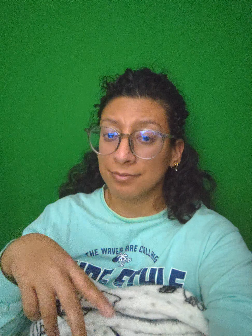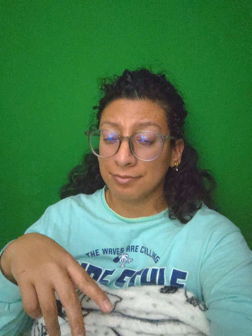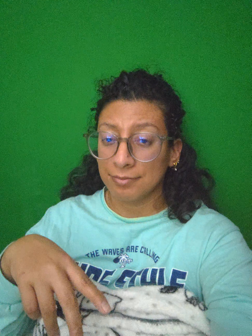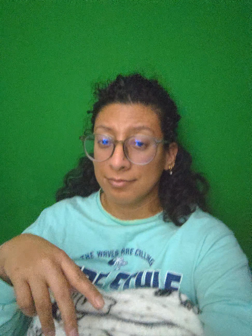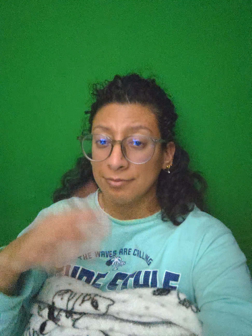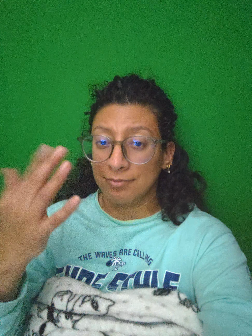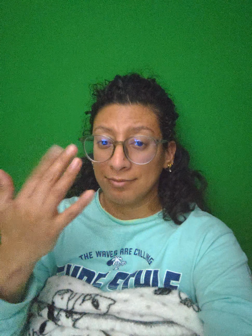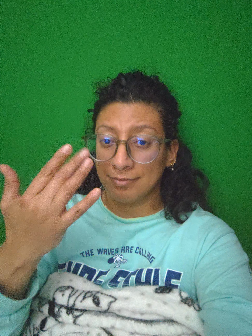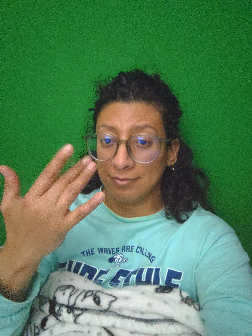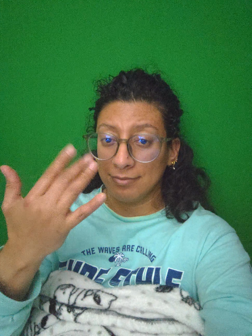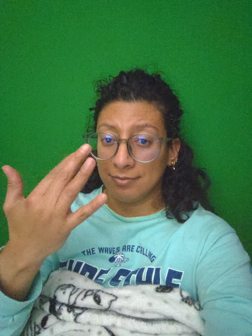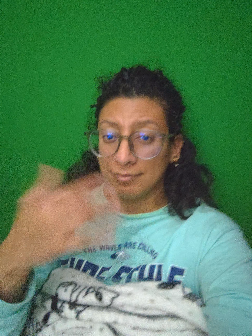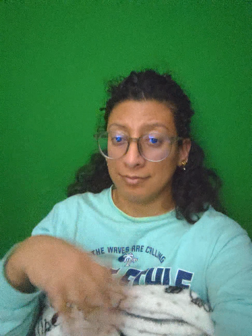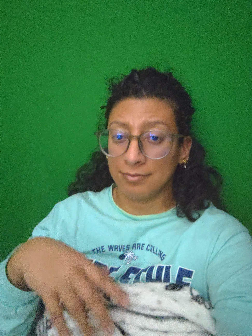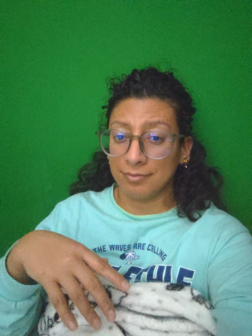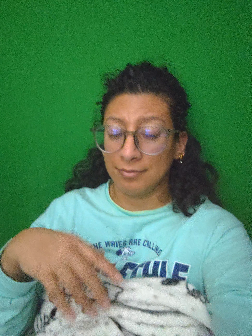wait